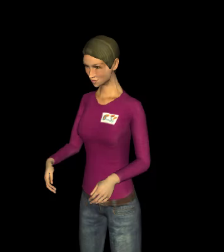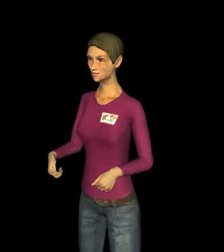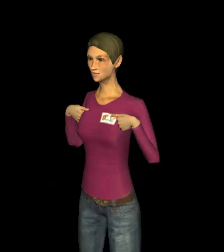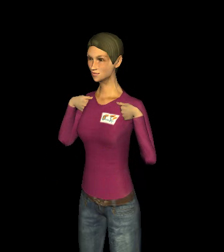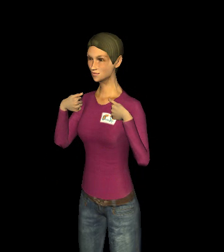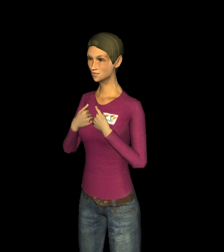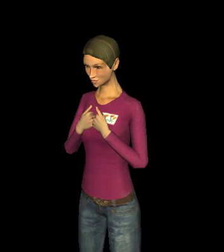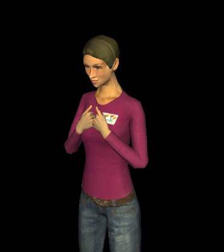معطف